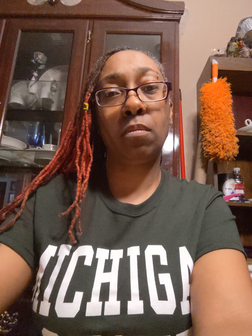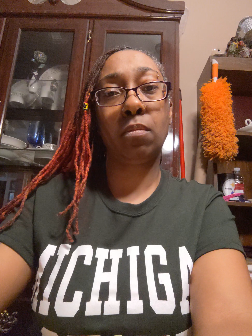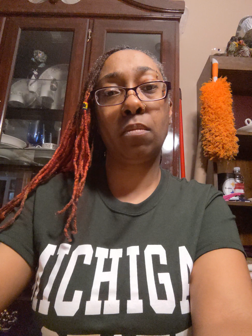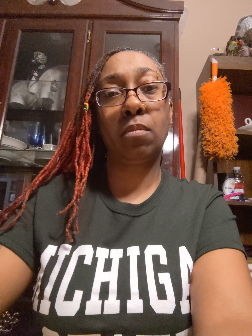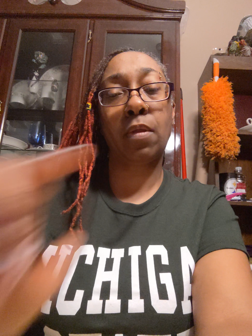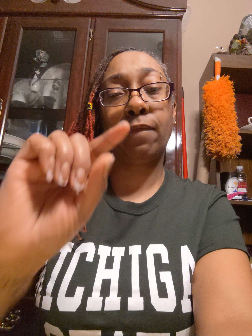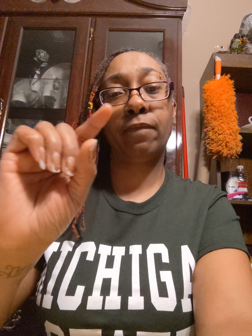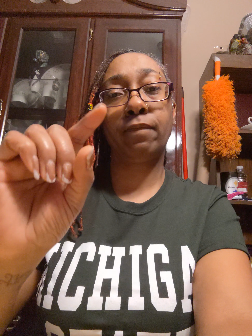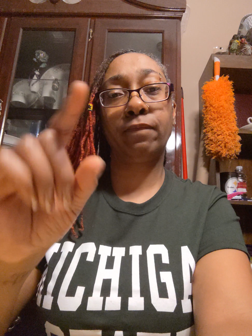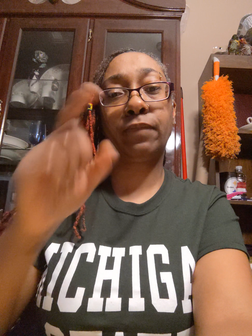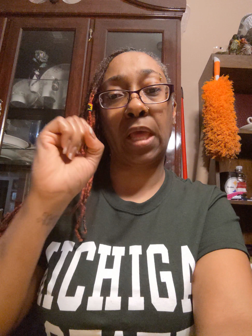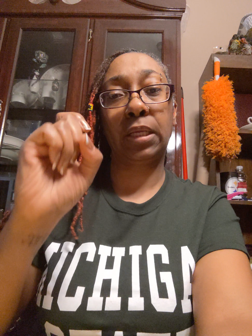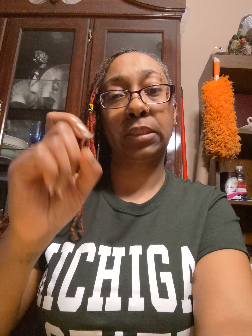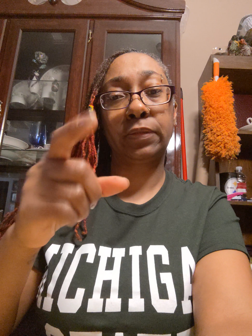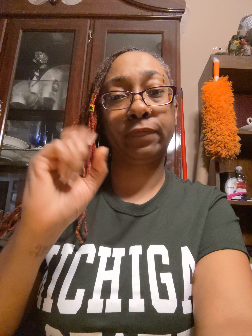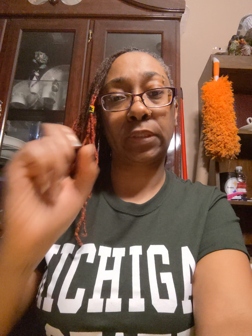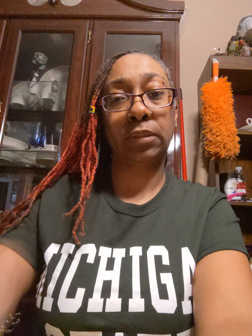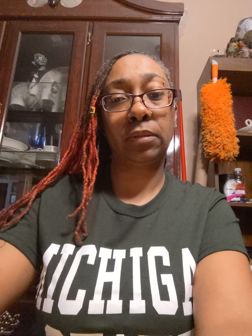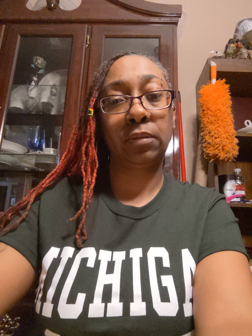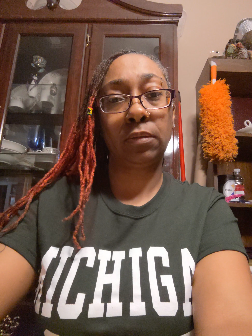fast